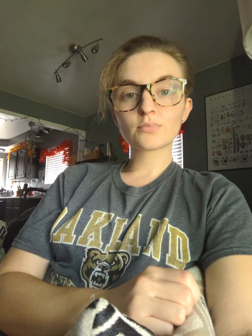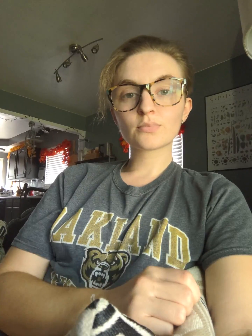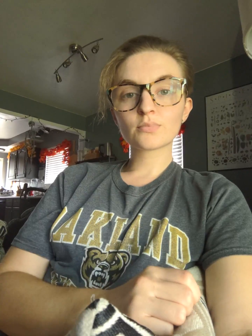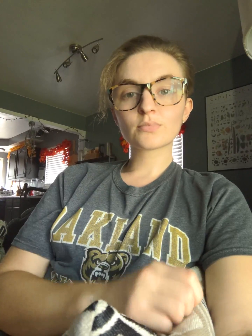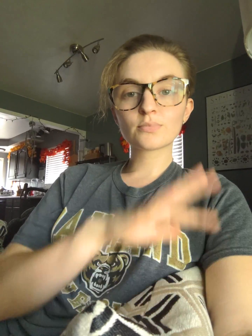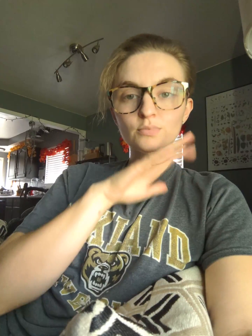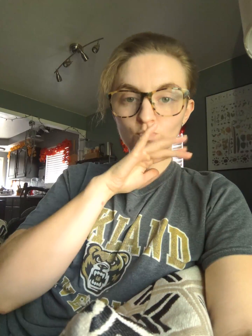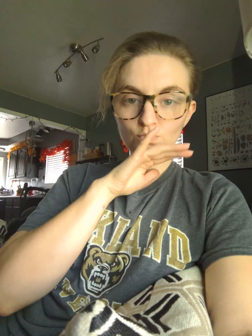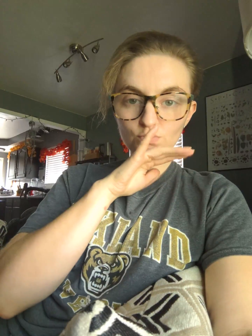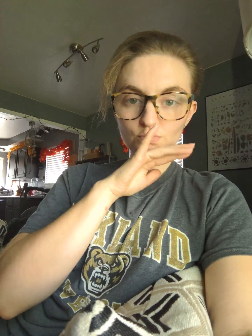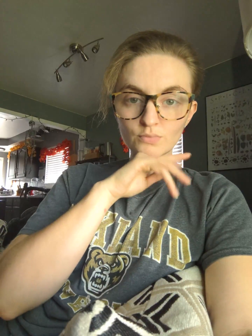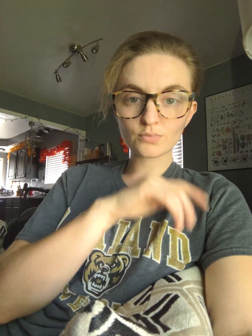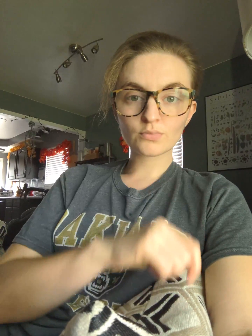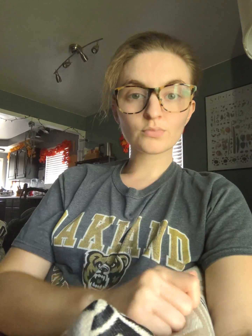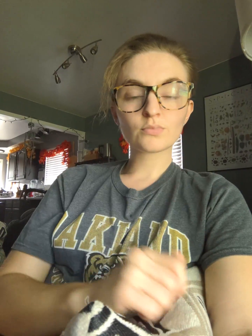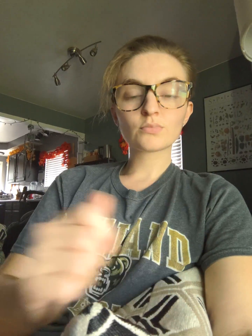naughty